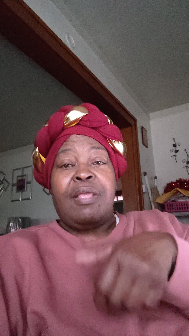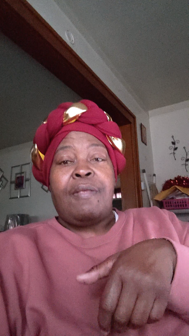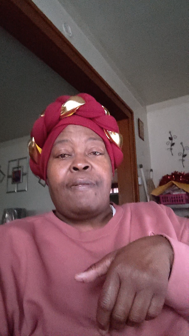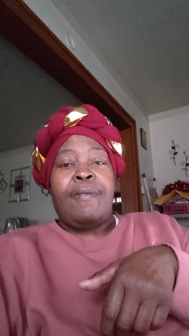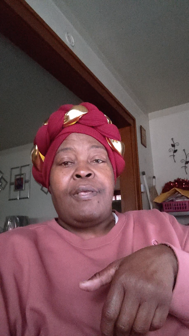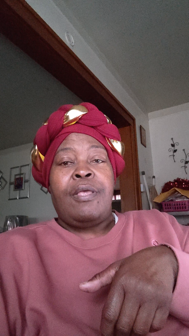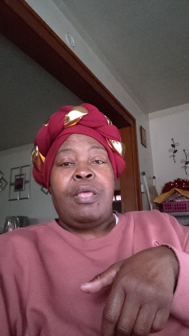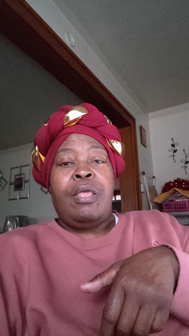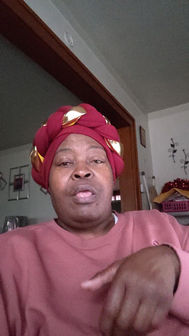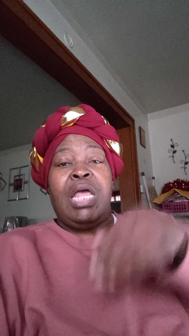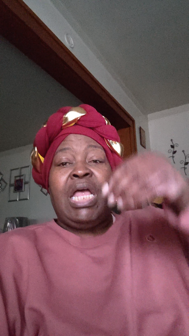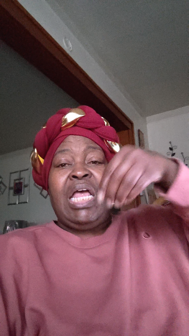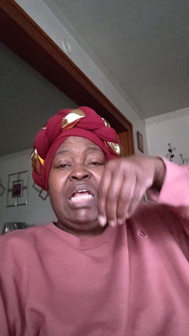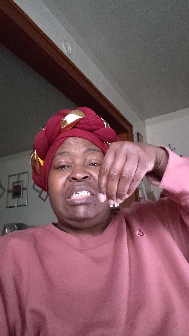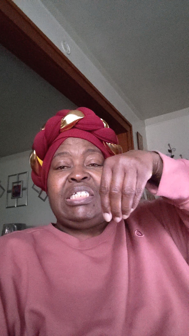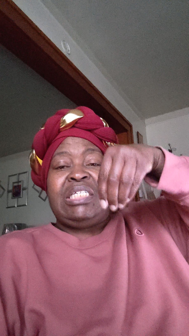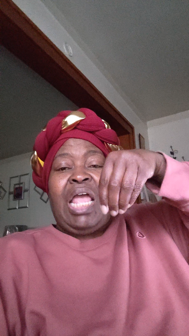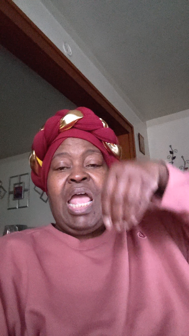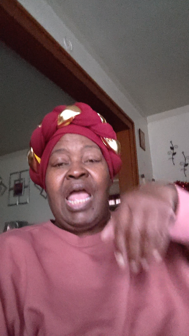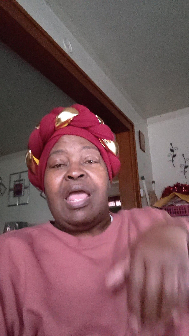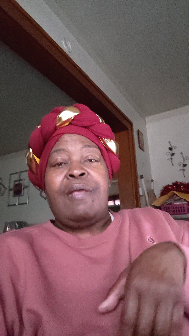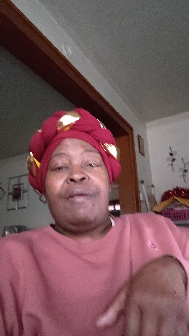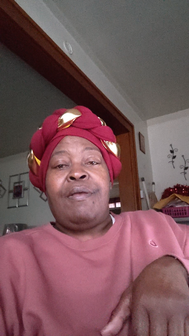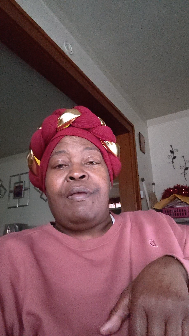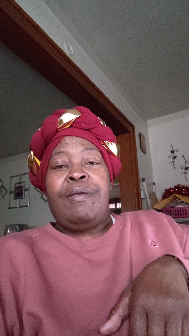inside